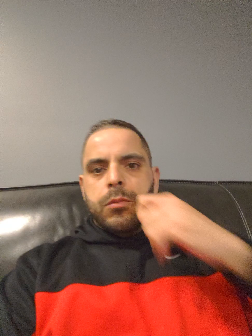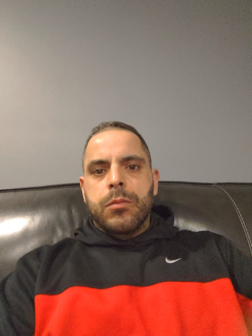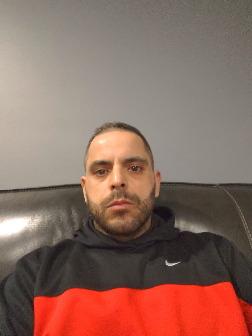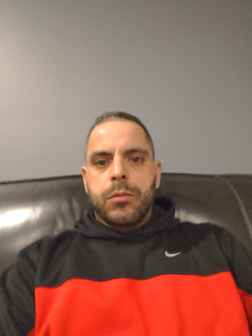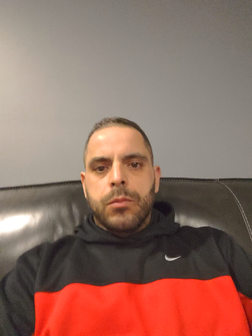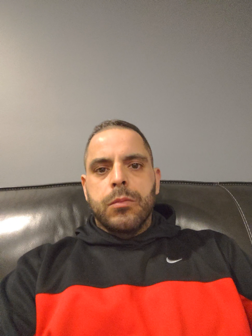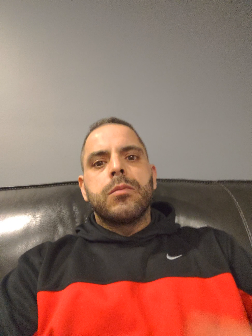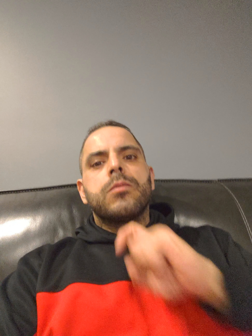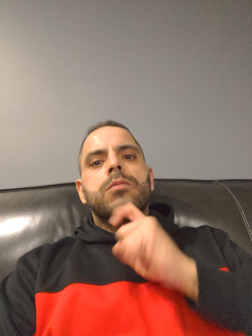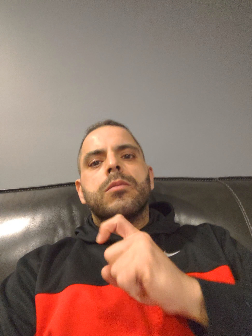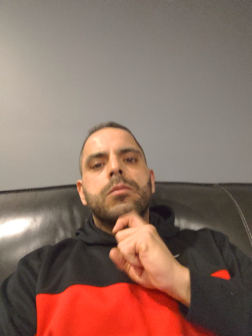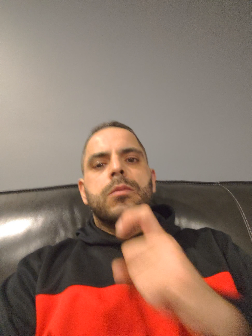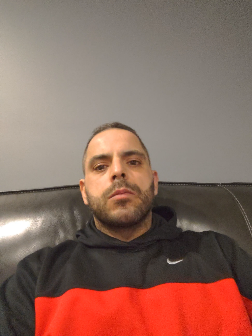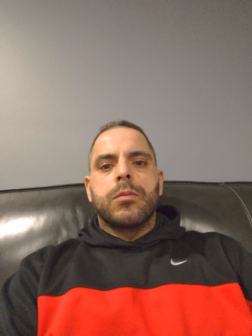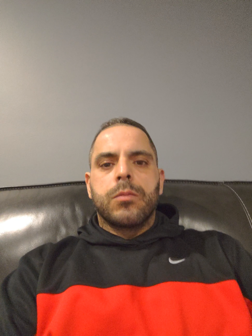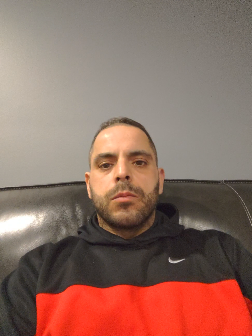garbage